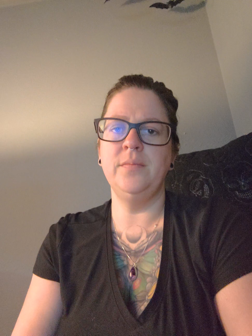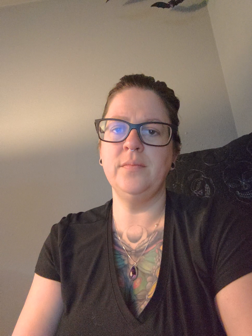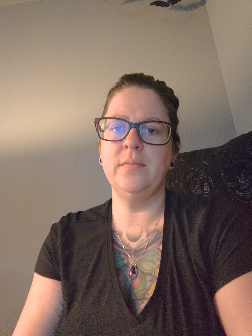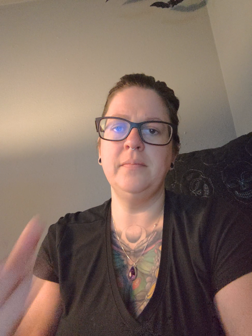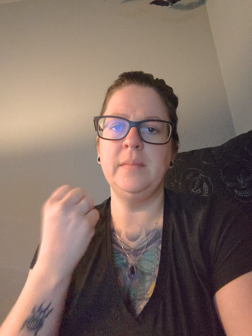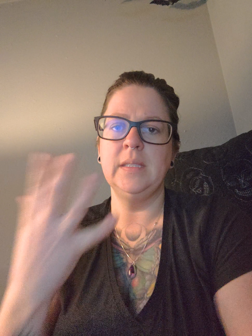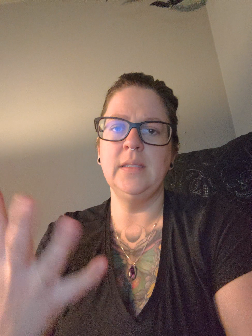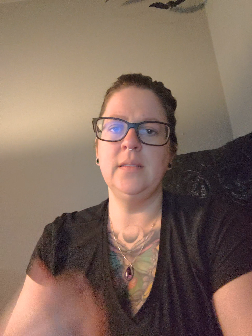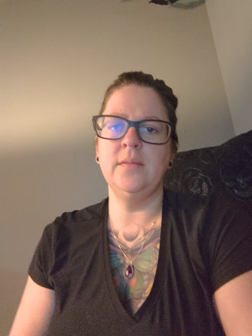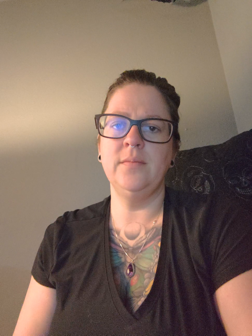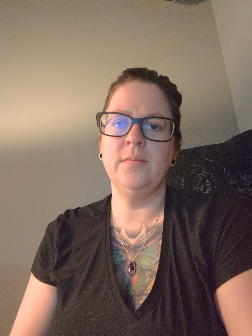many